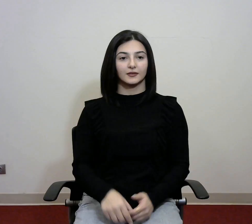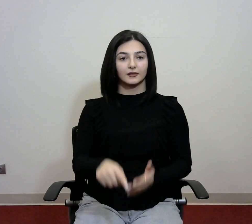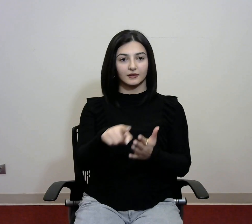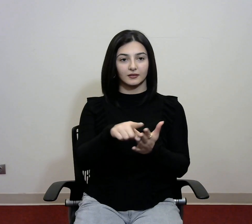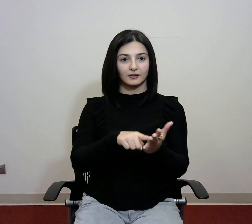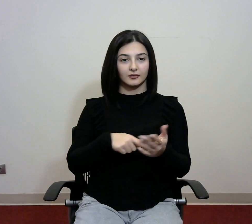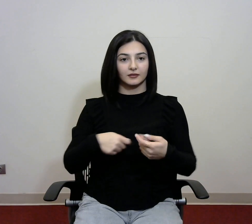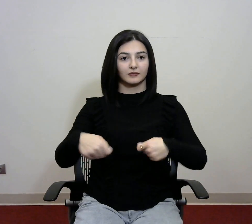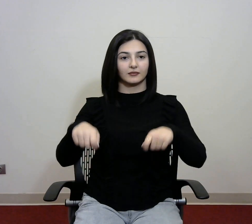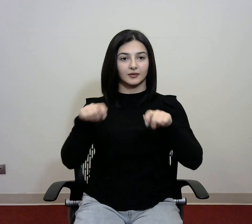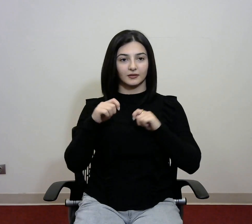etibarnamə